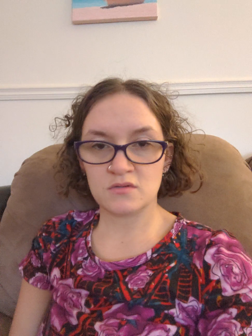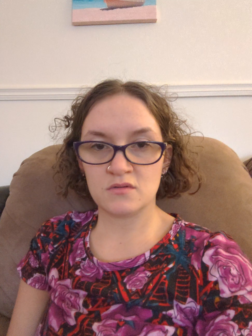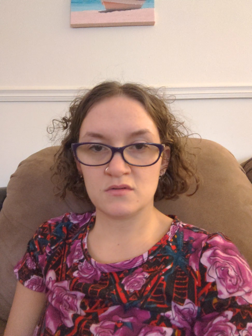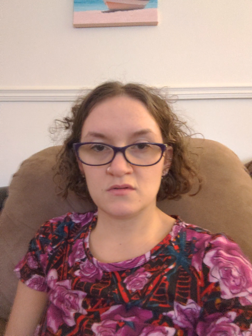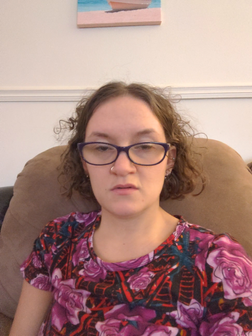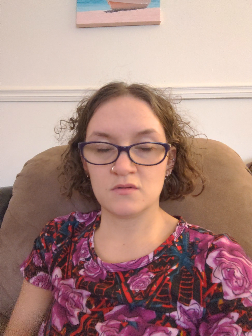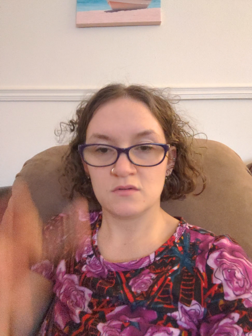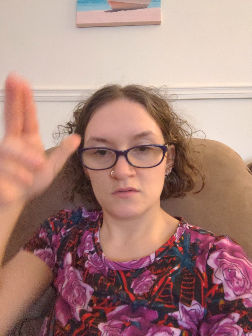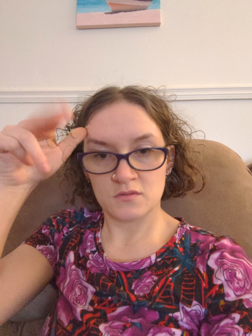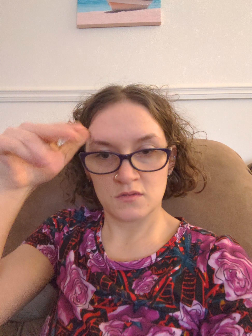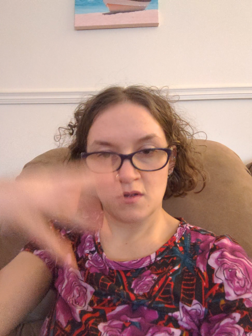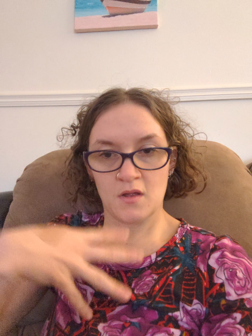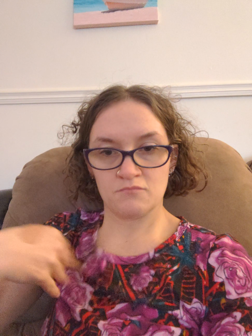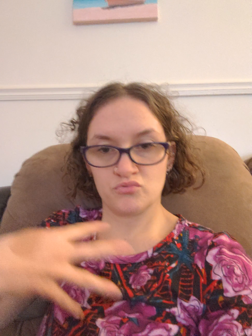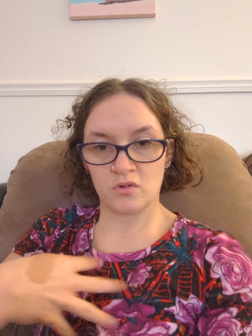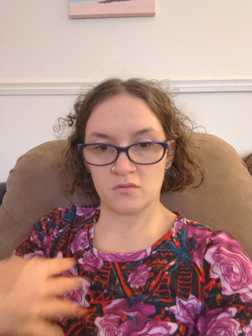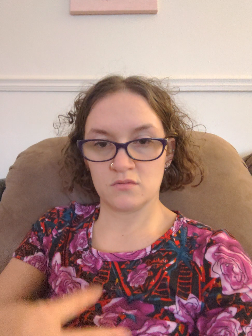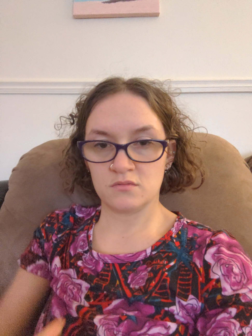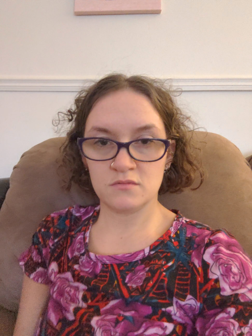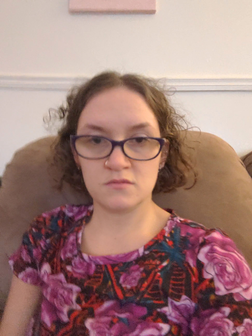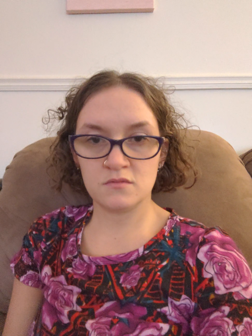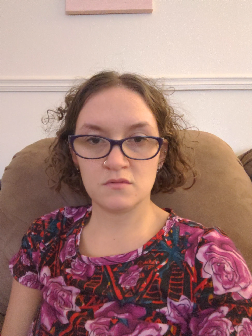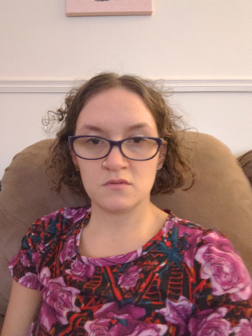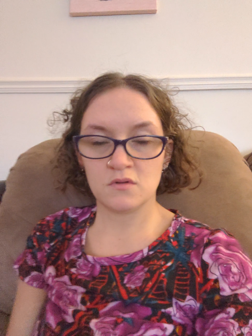zebra